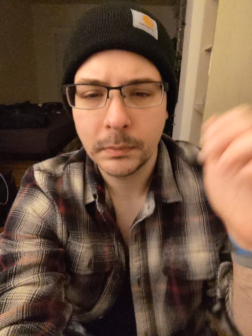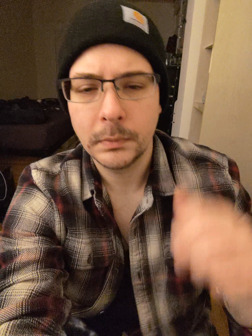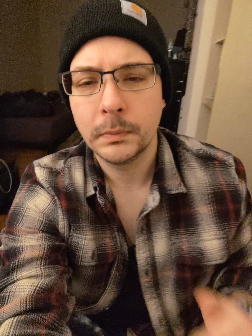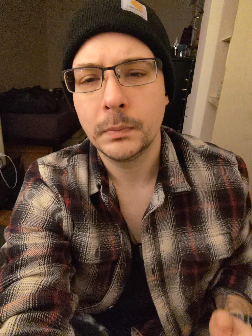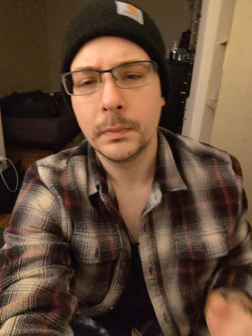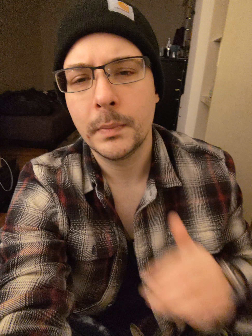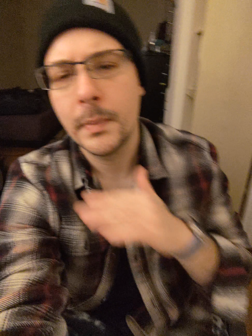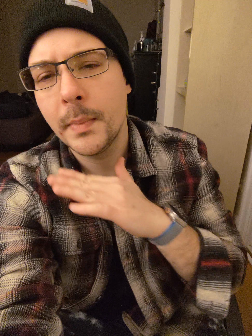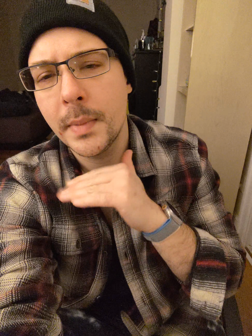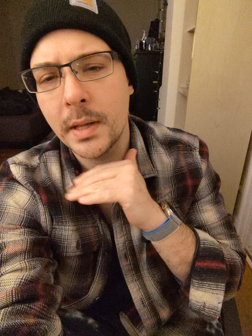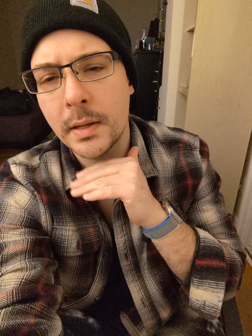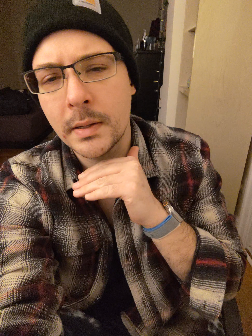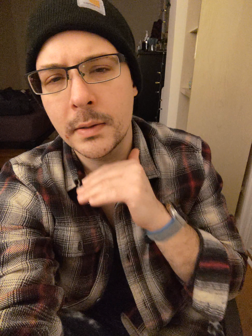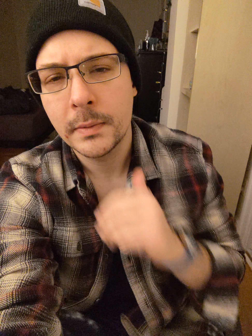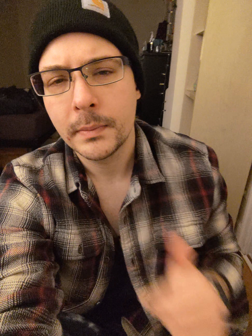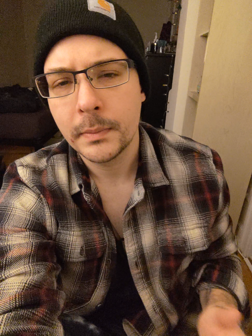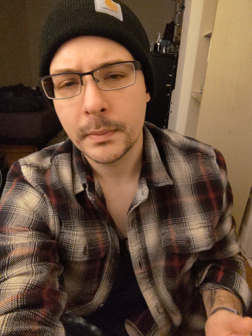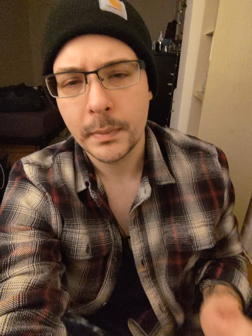pig